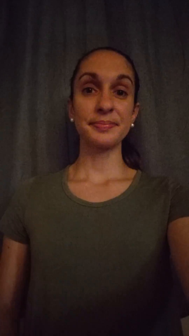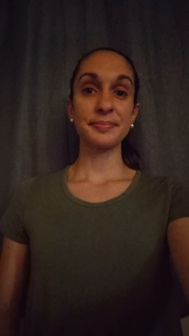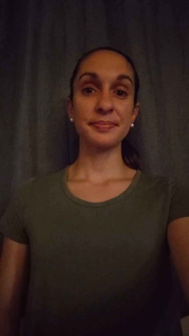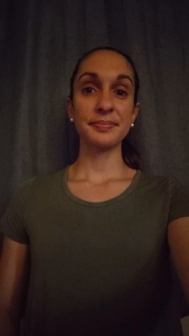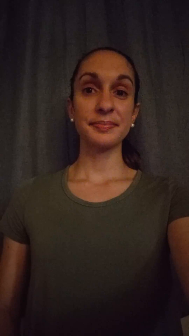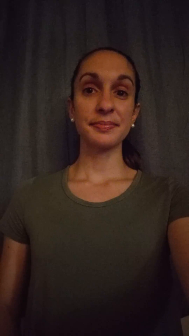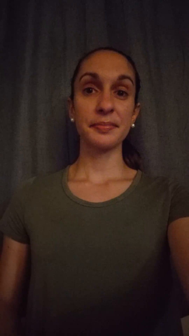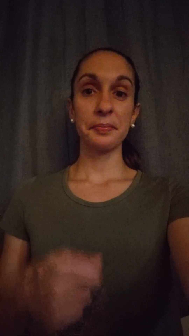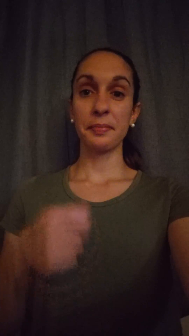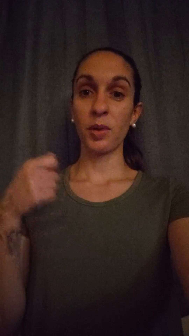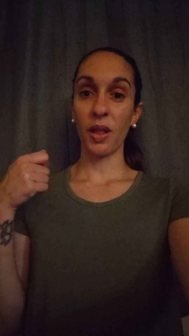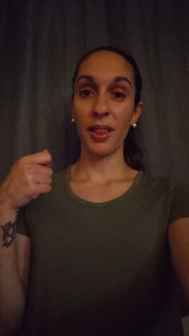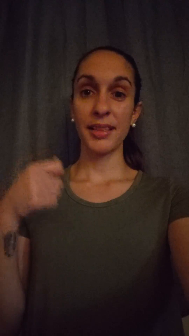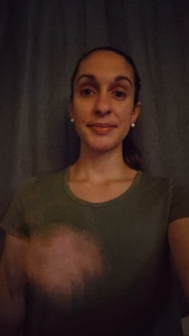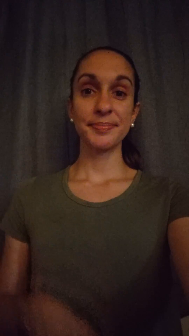pull